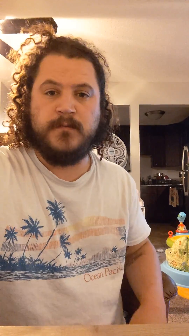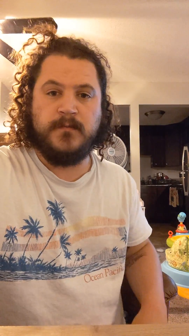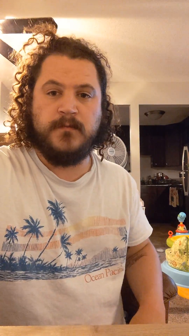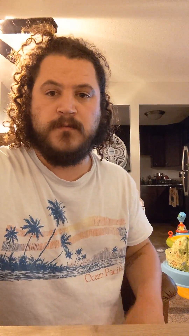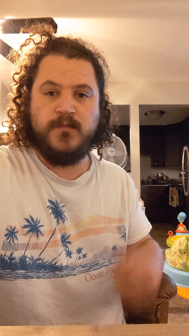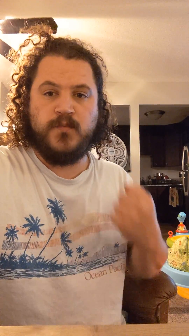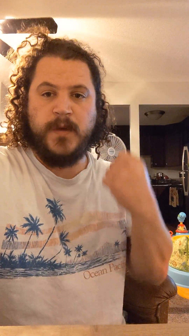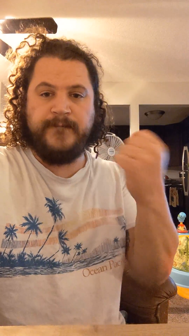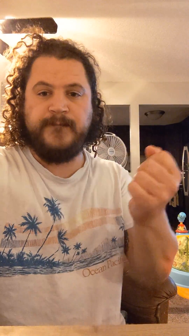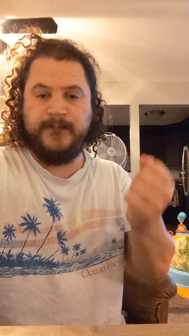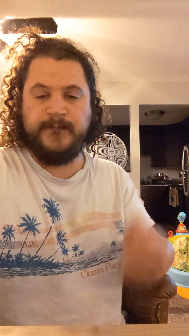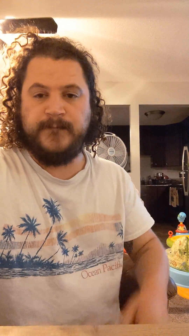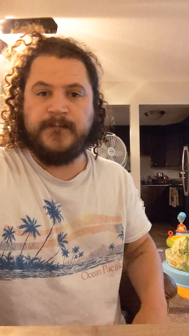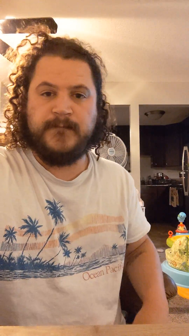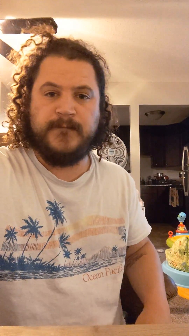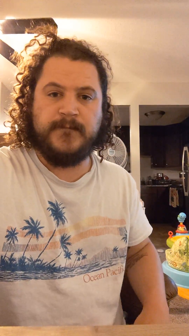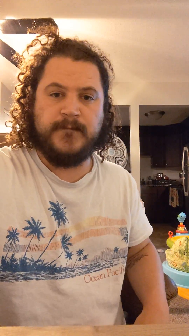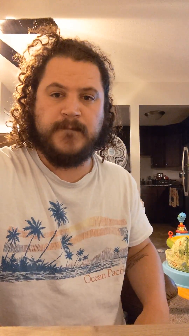drive